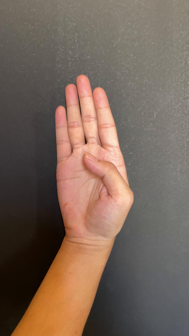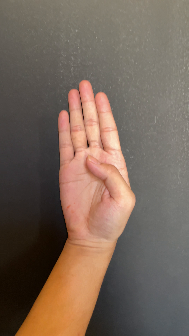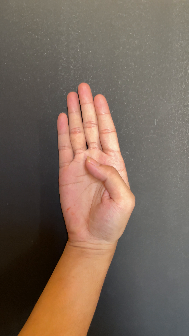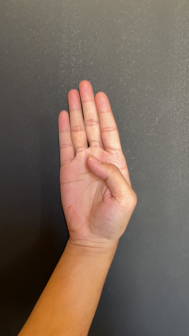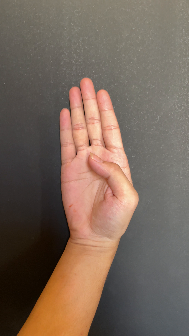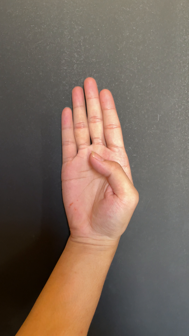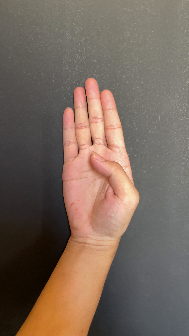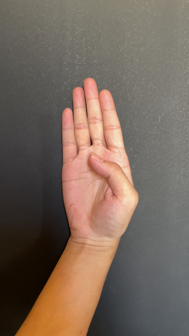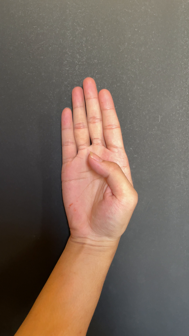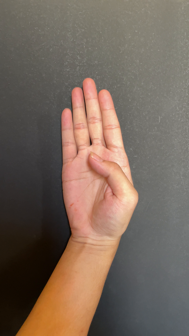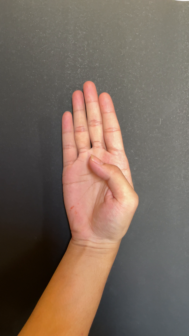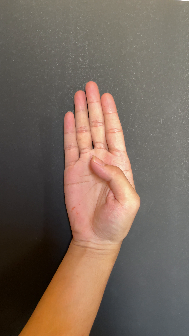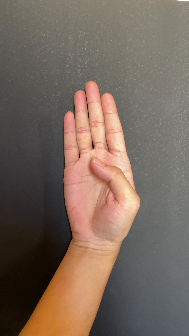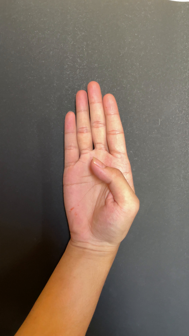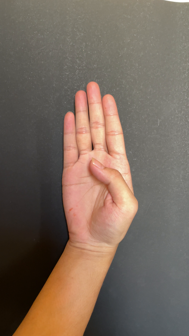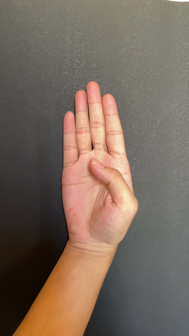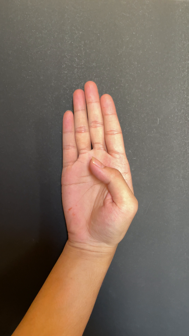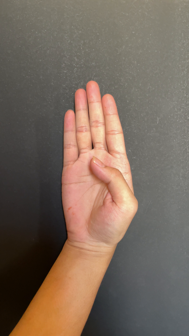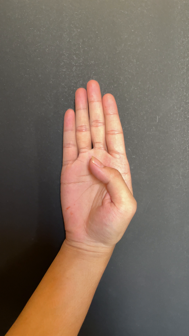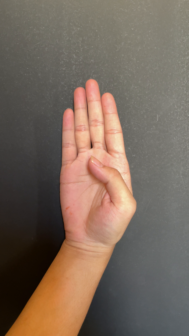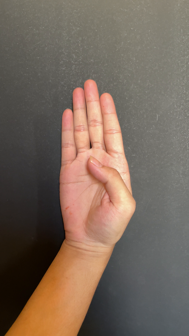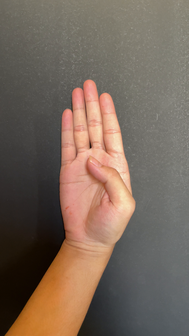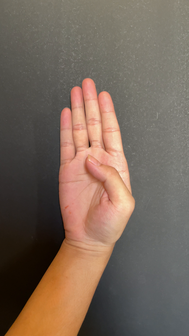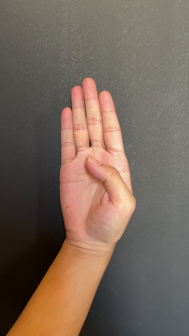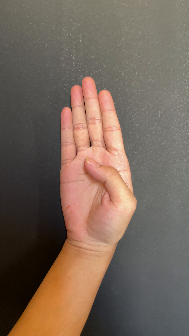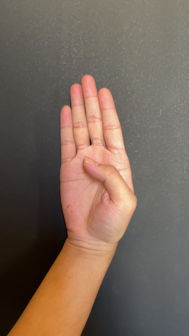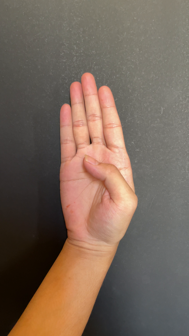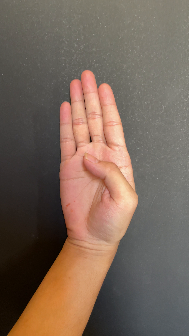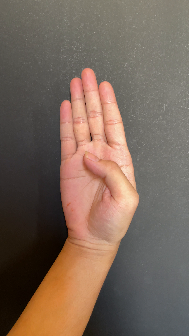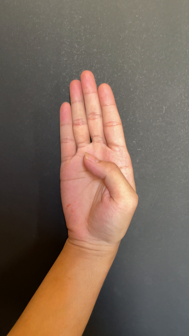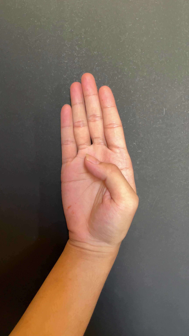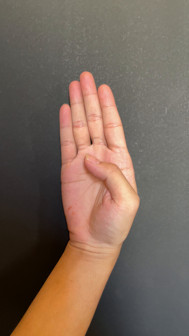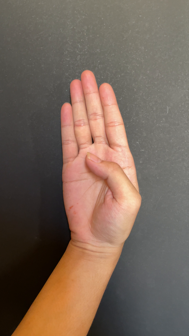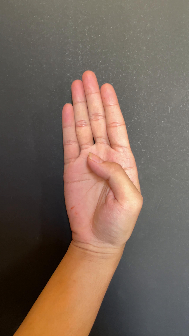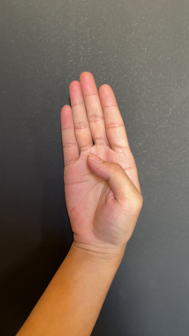ब